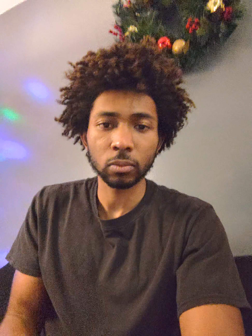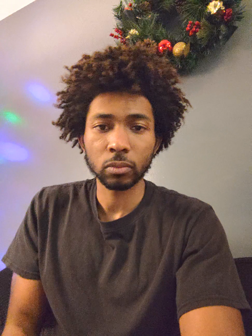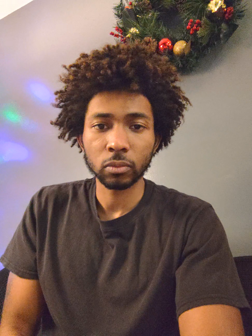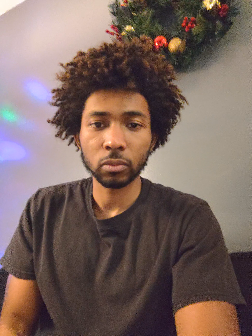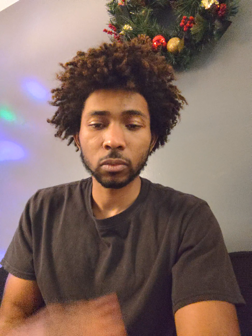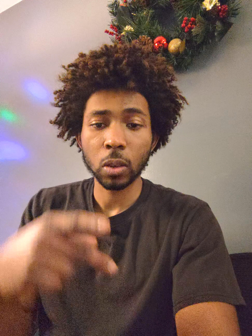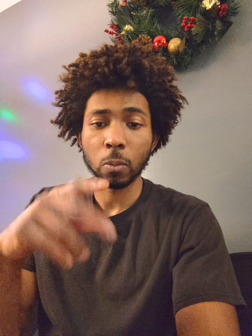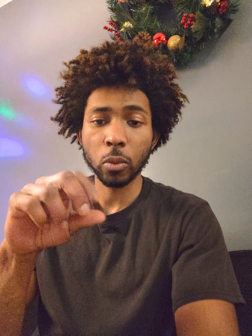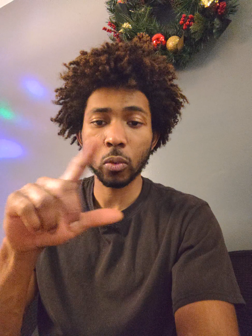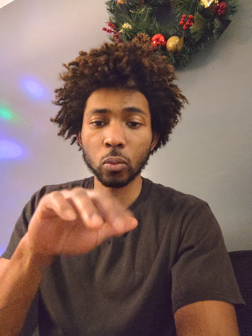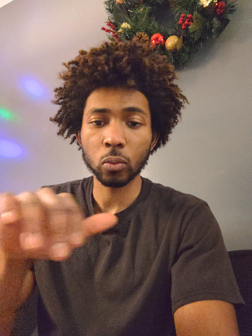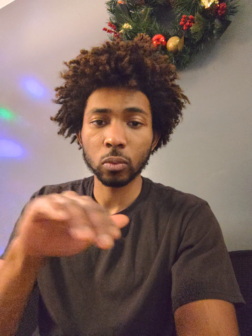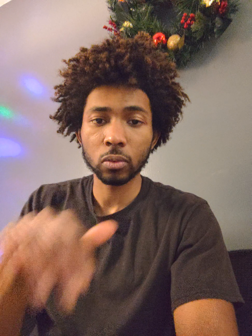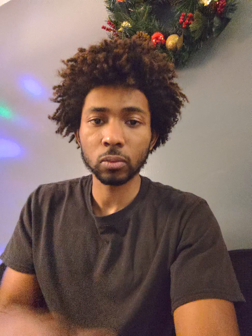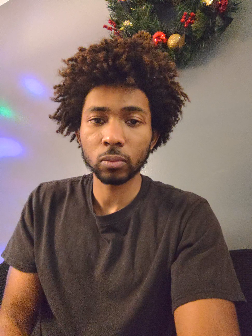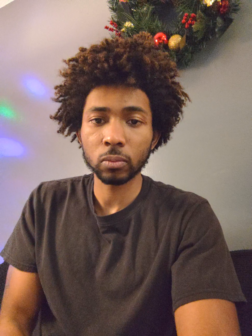pool